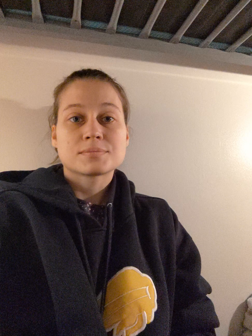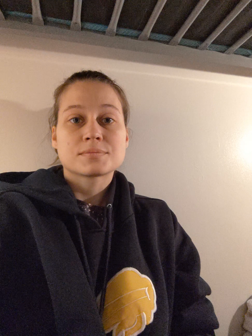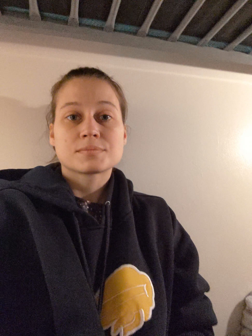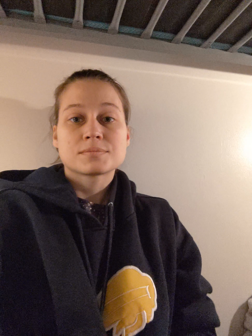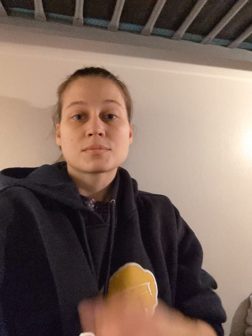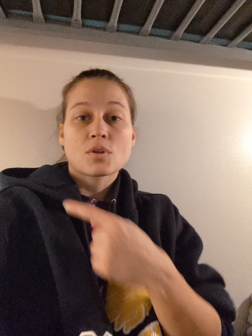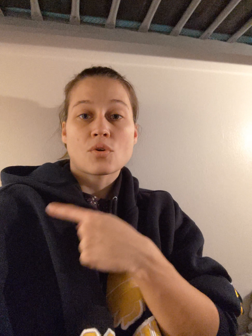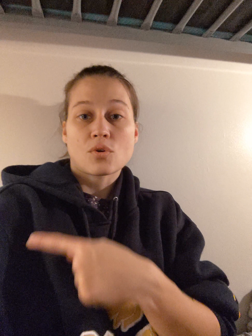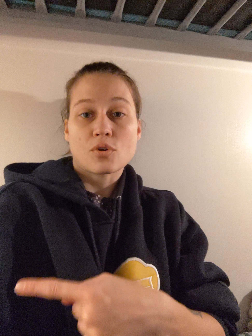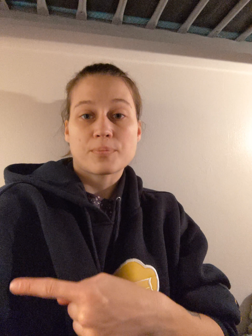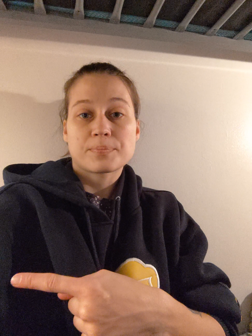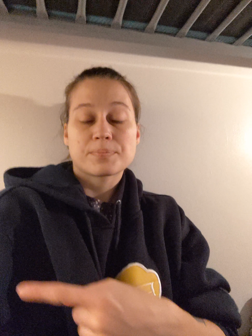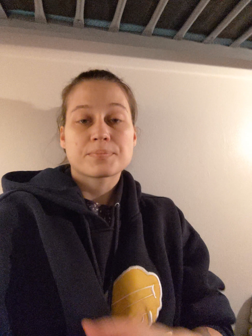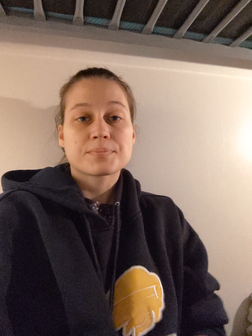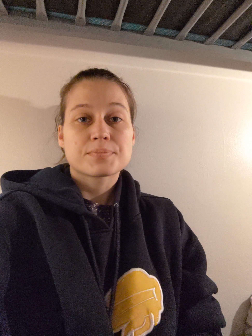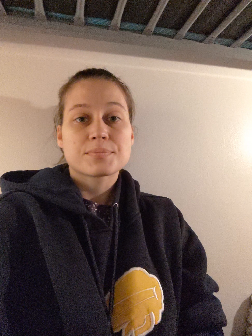arm